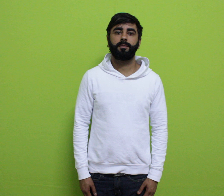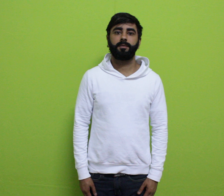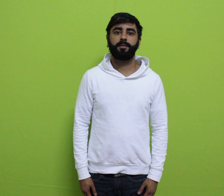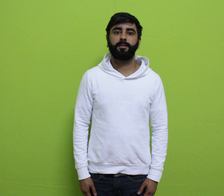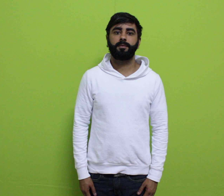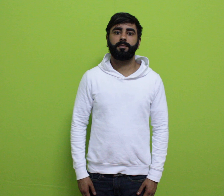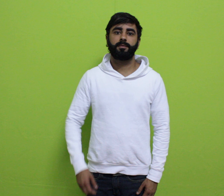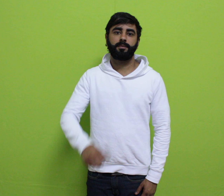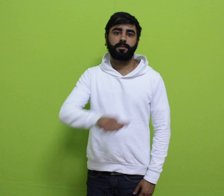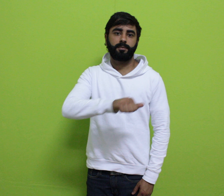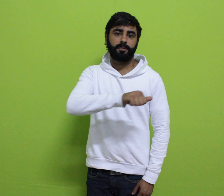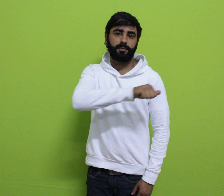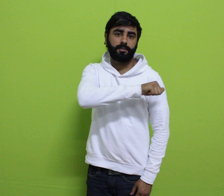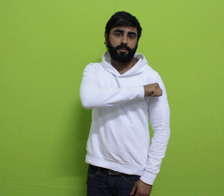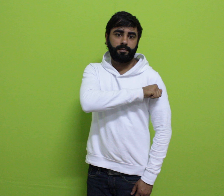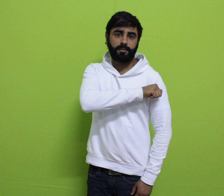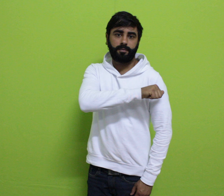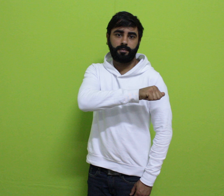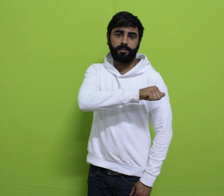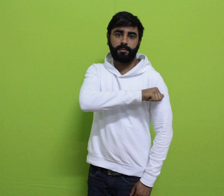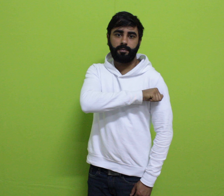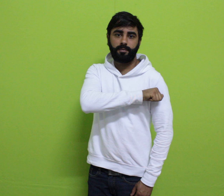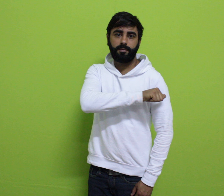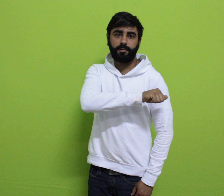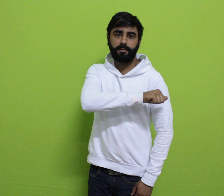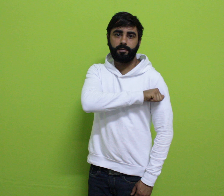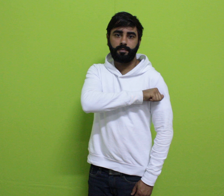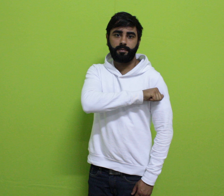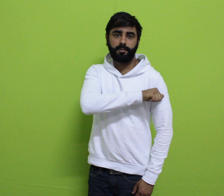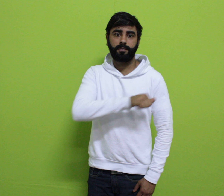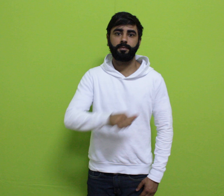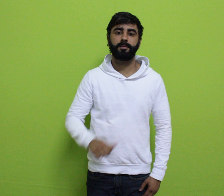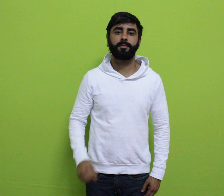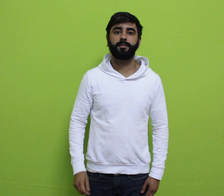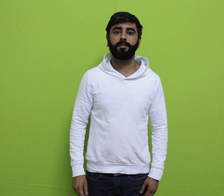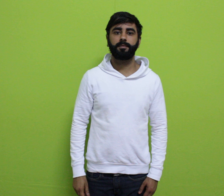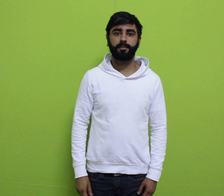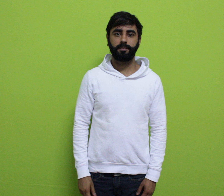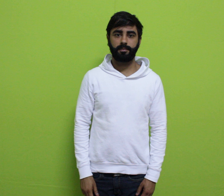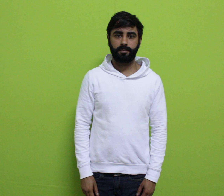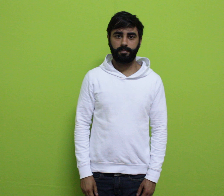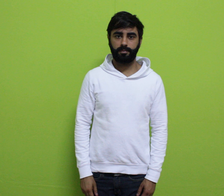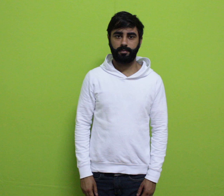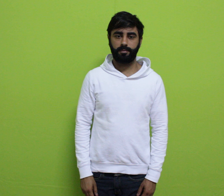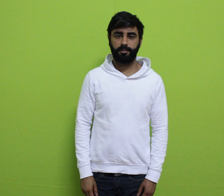aluno